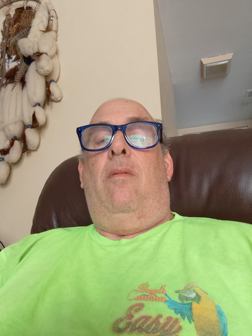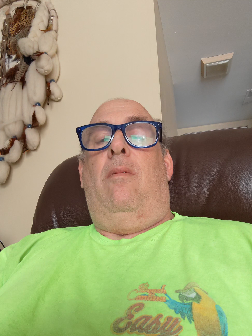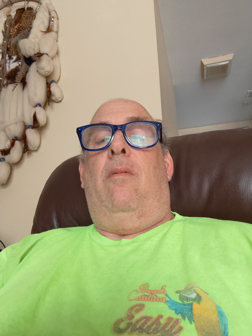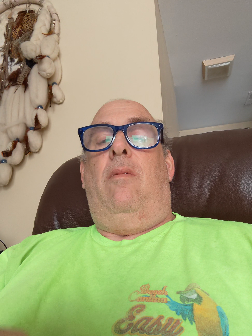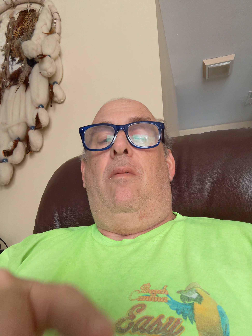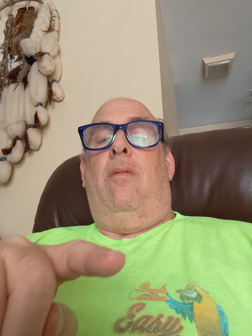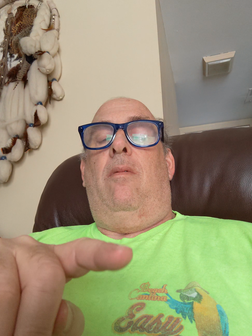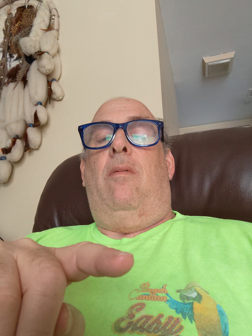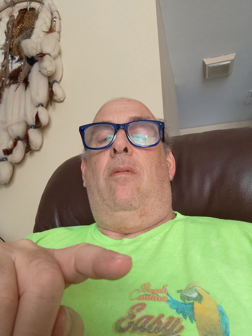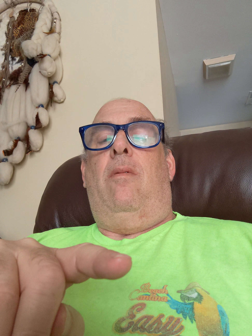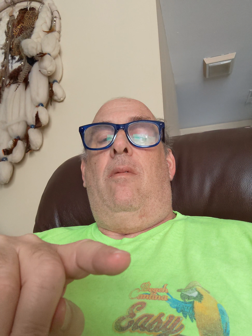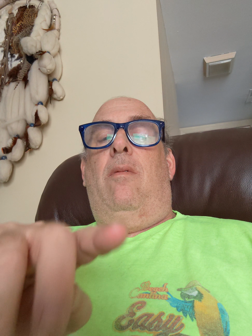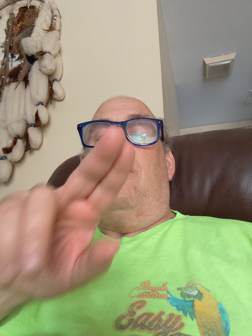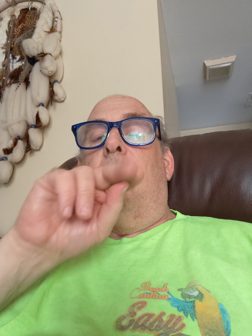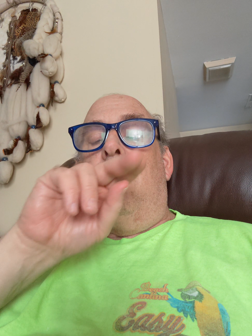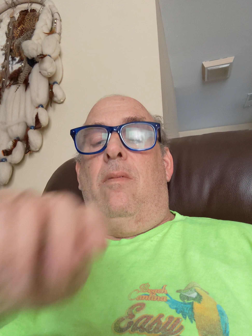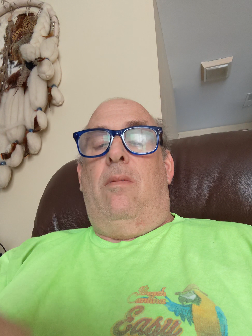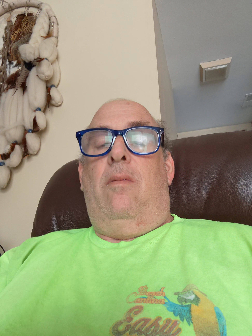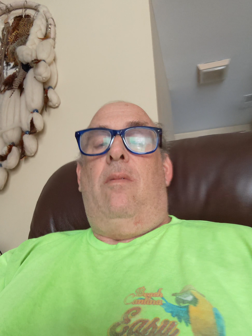goose